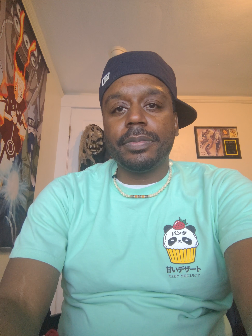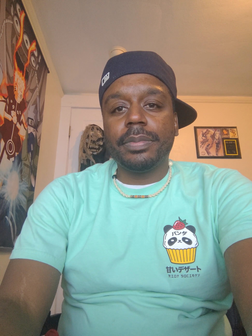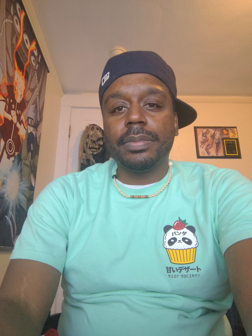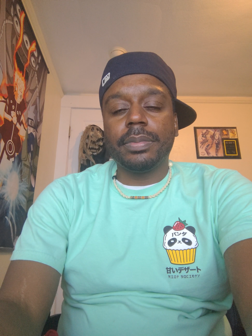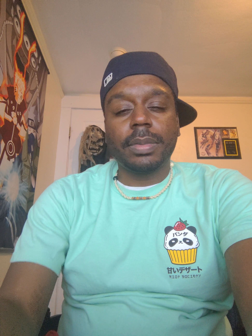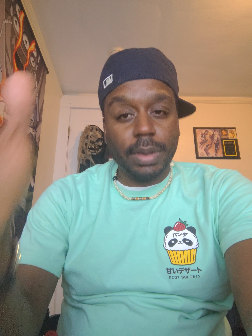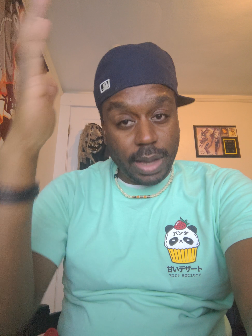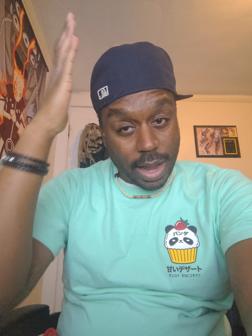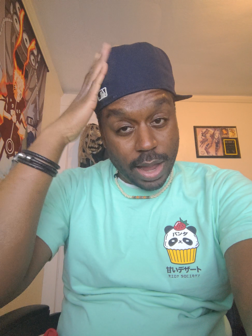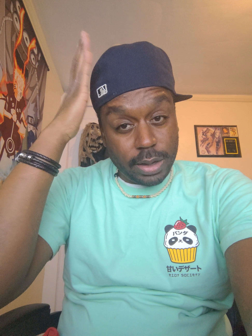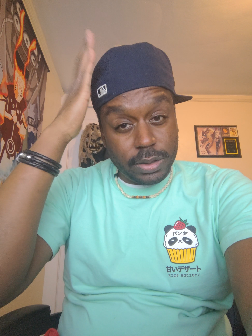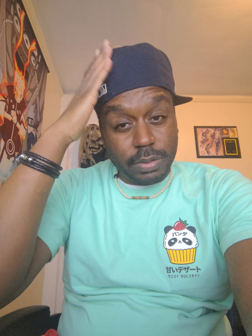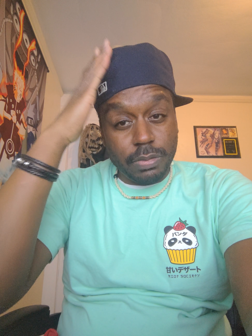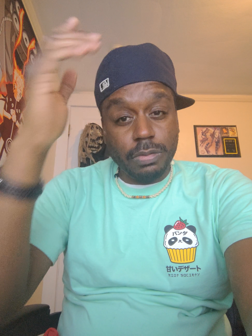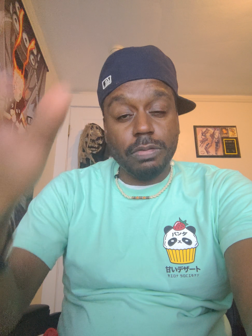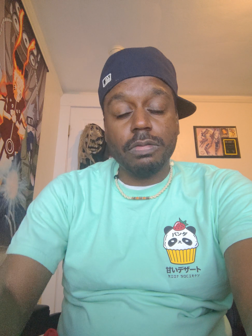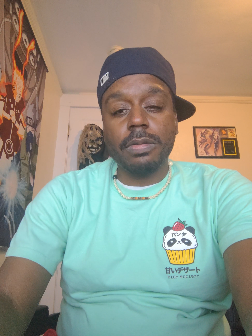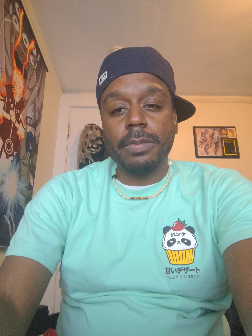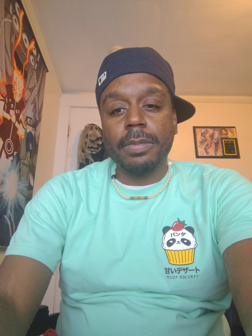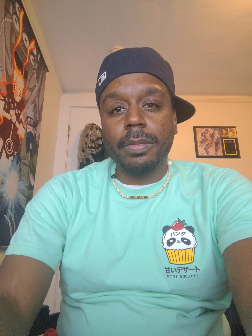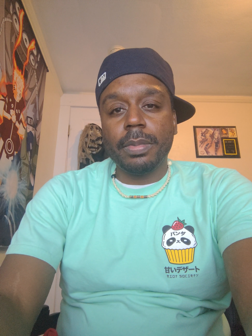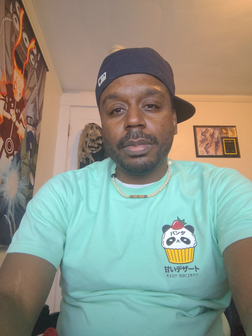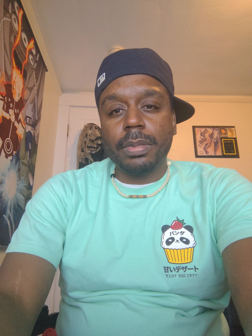hat